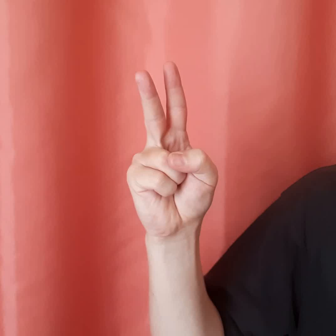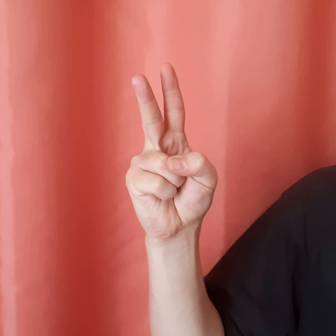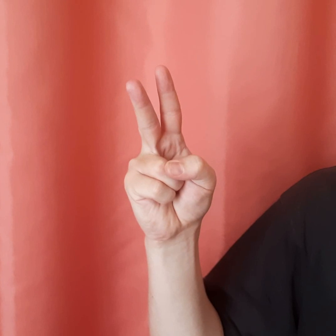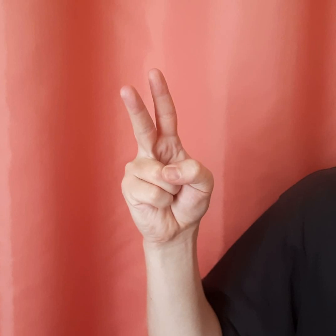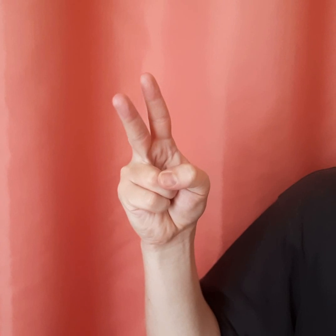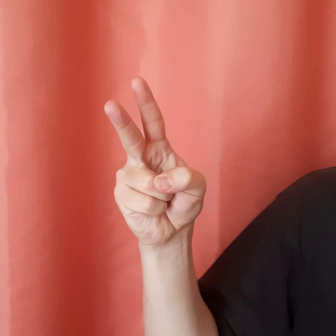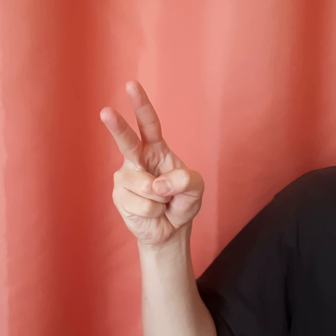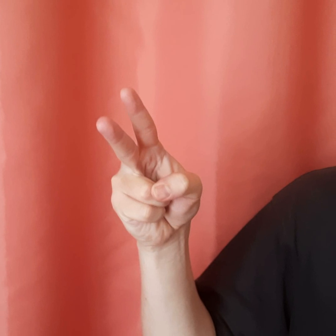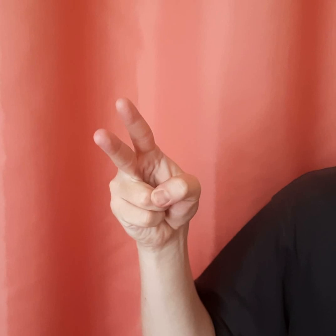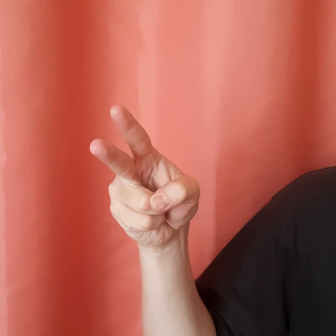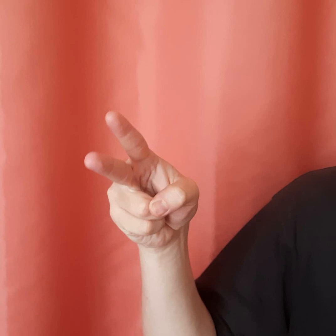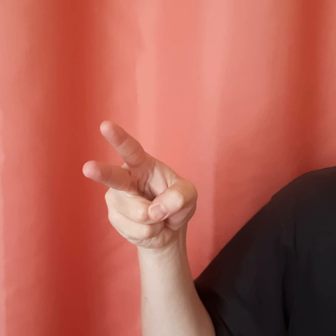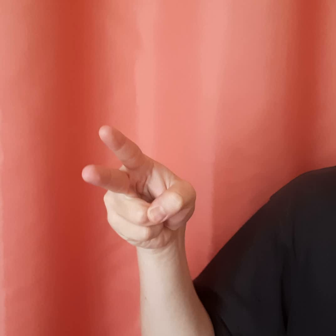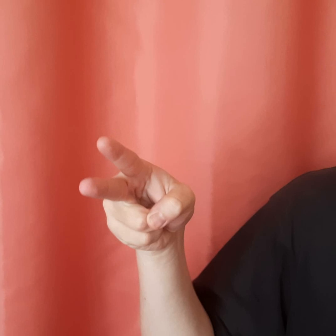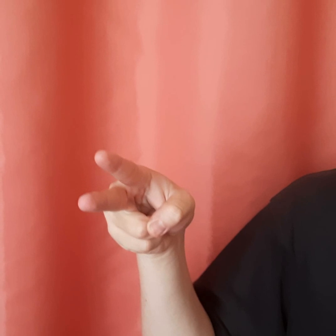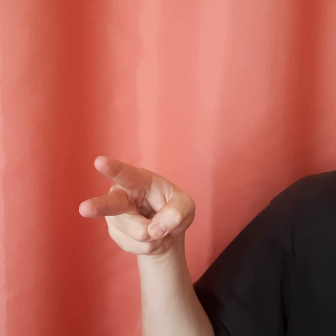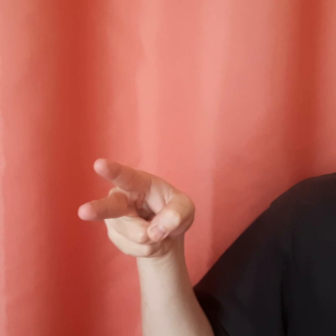К